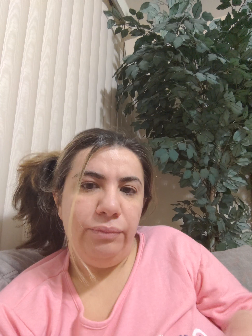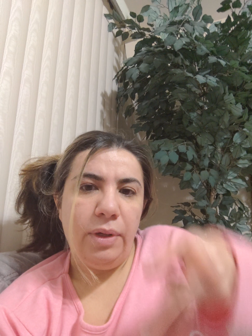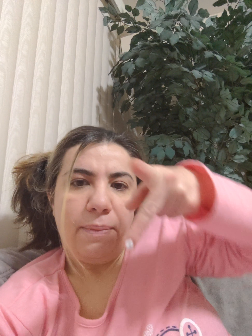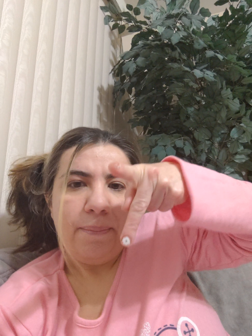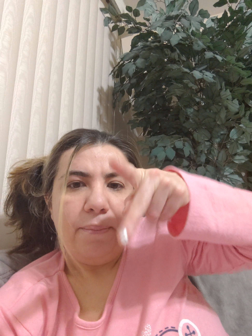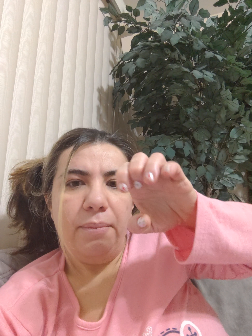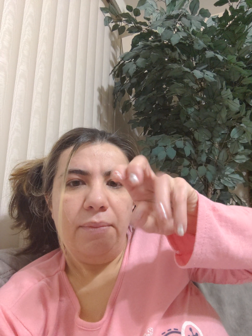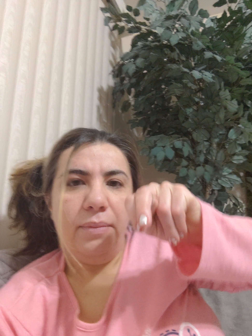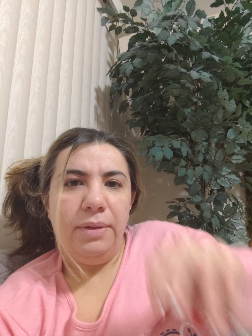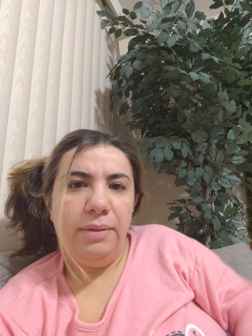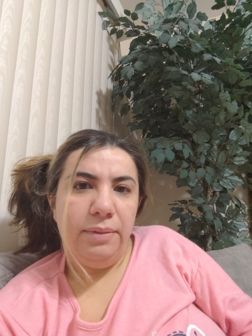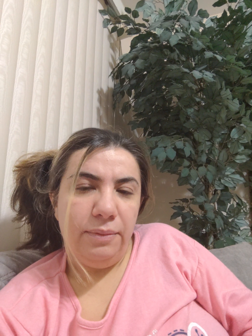pen